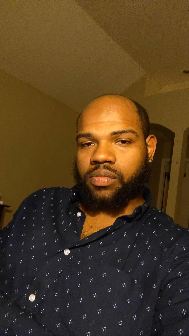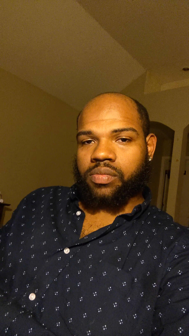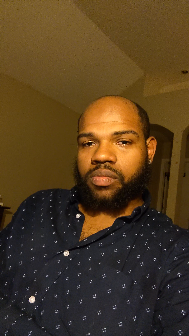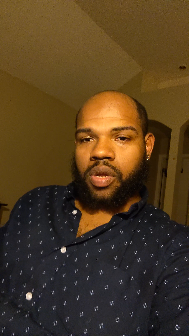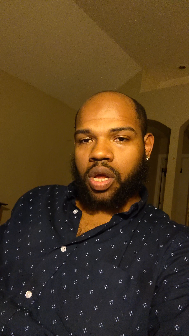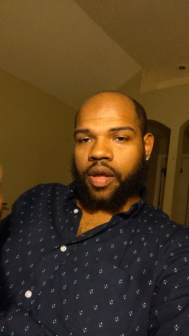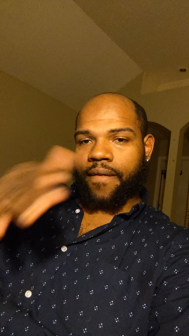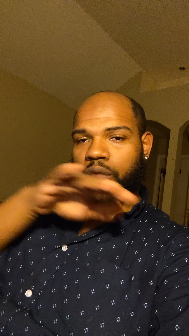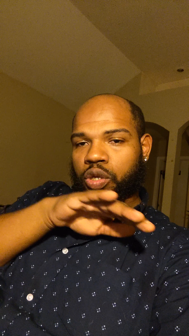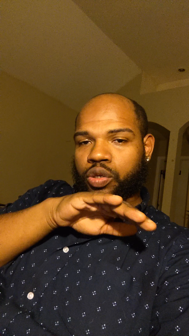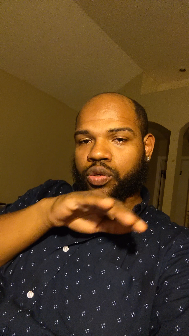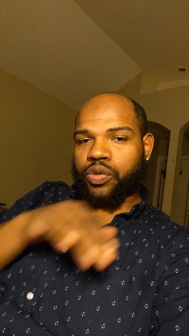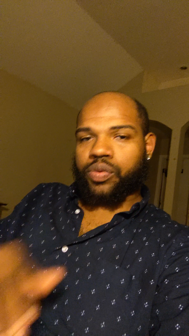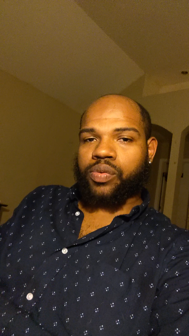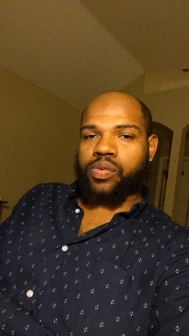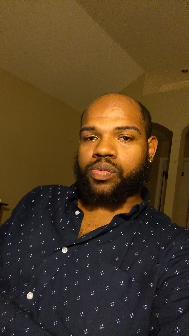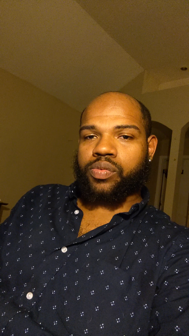cover